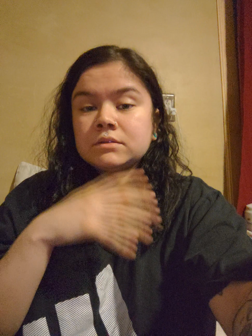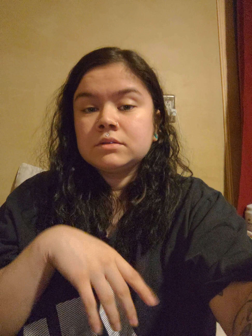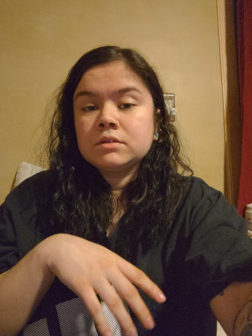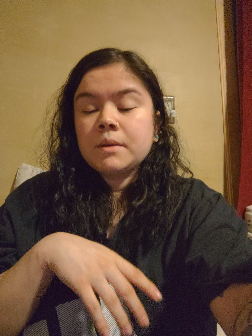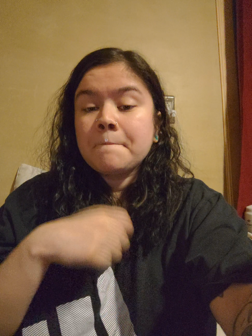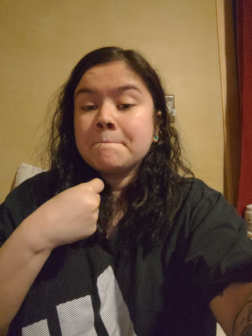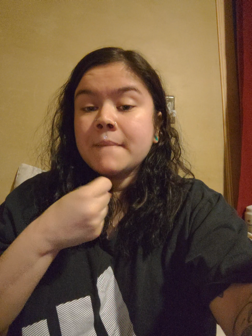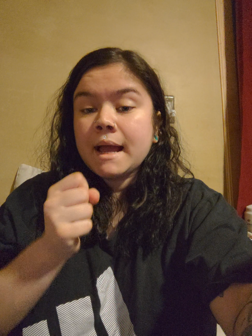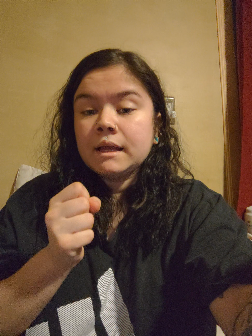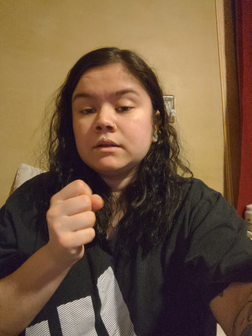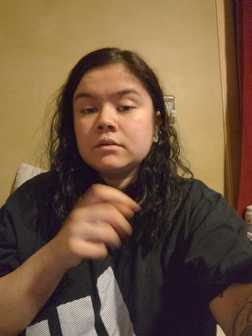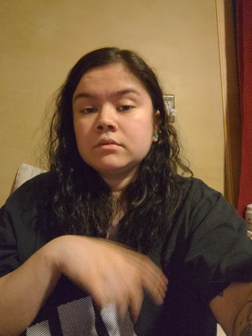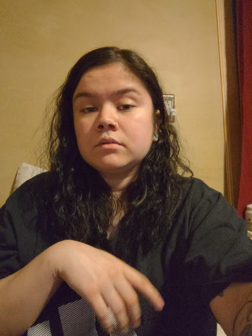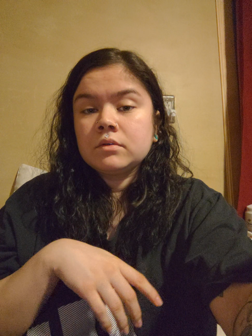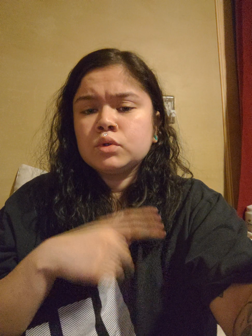make